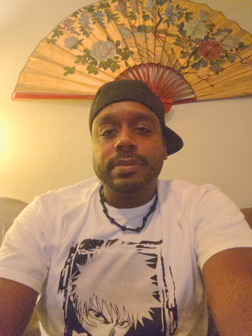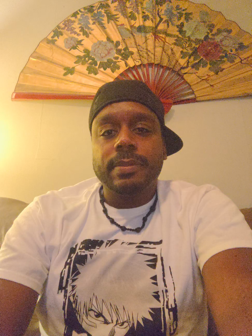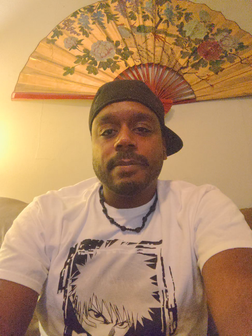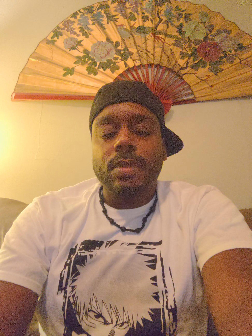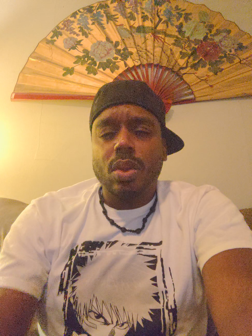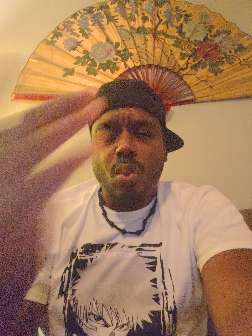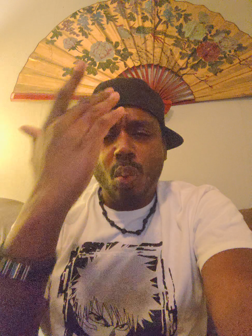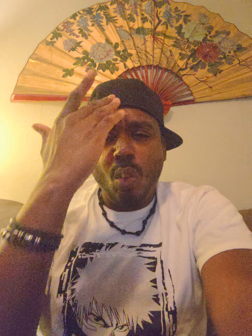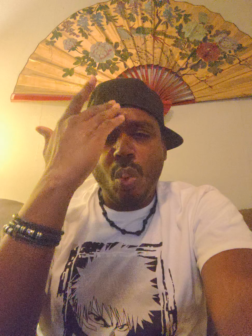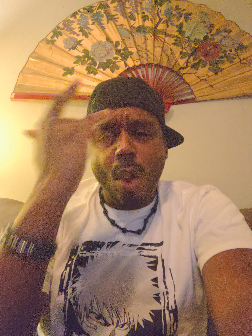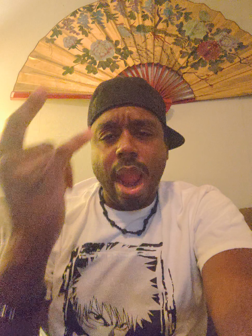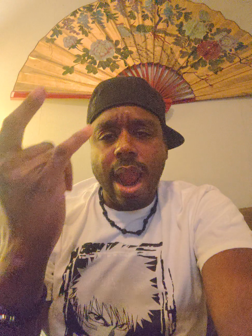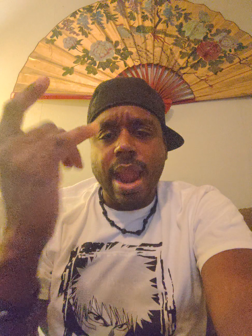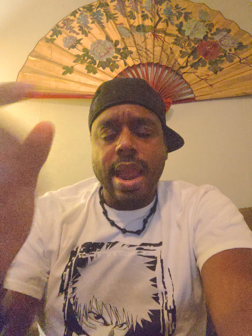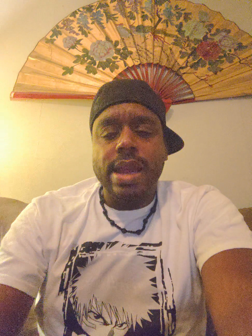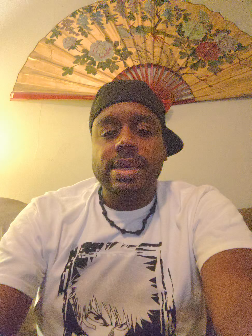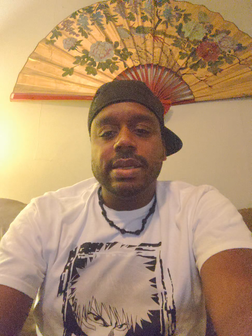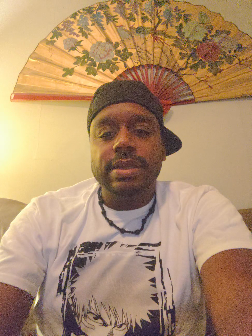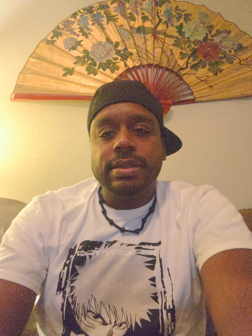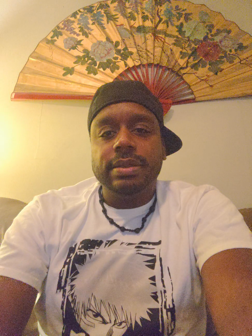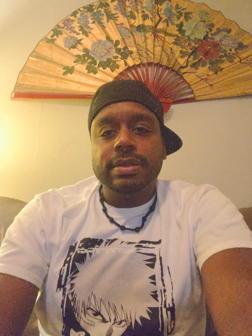why